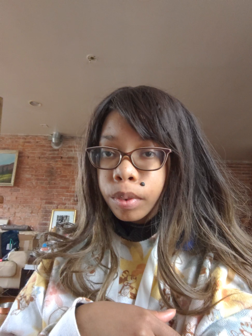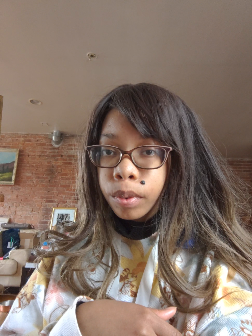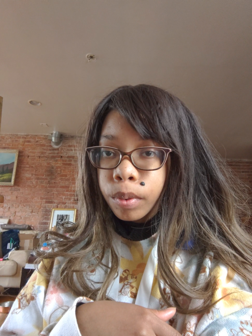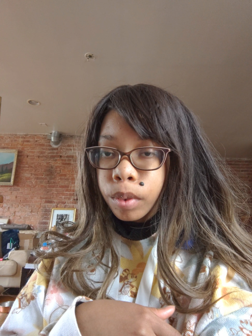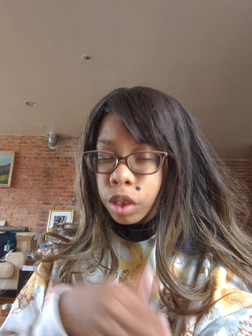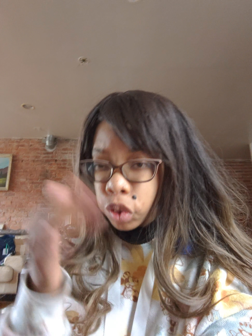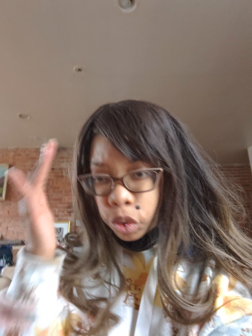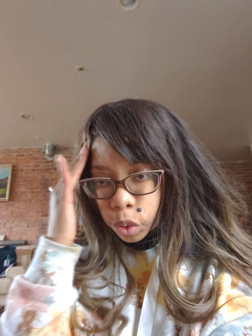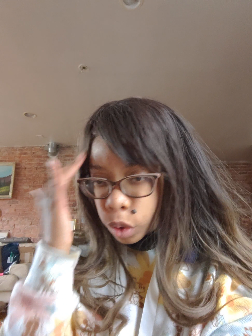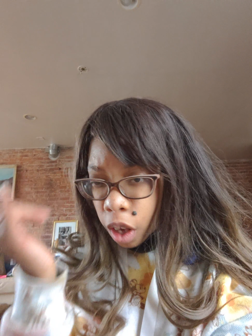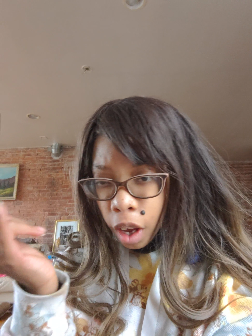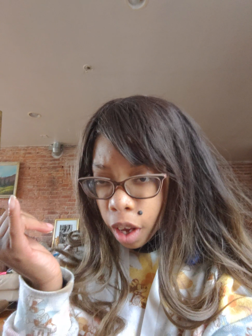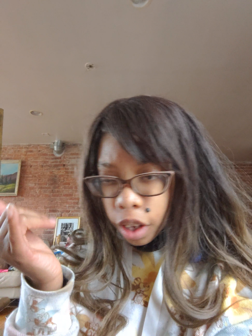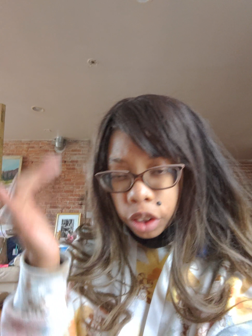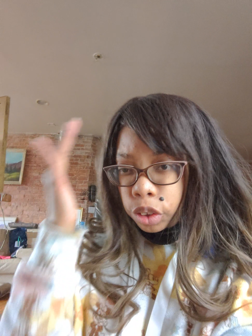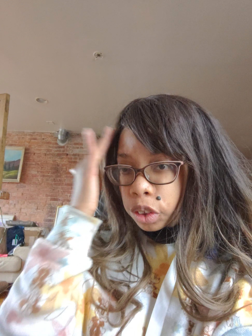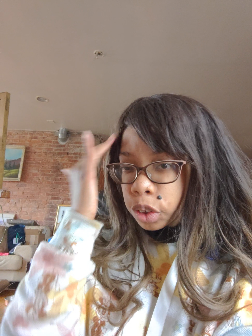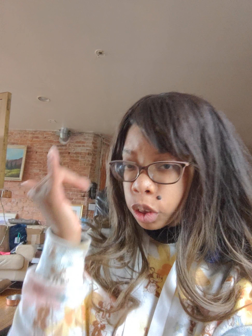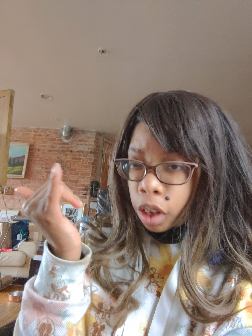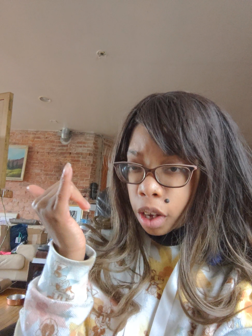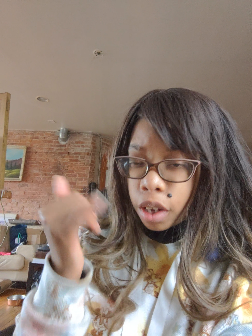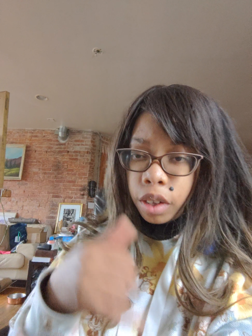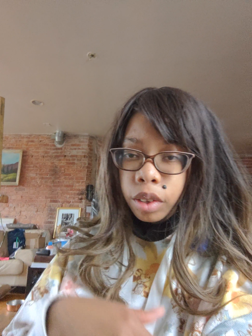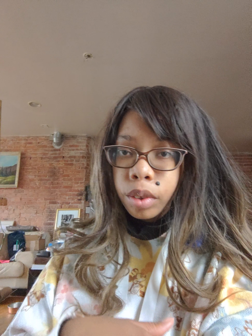why